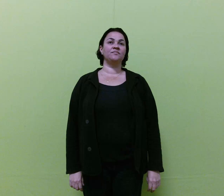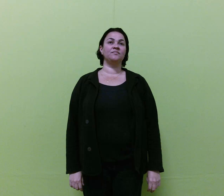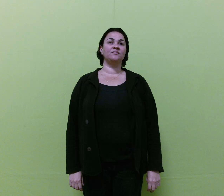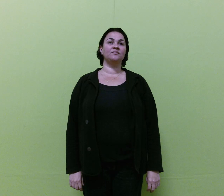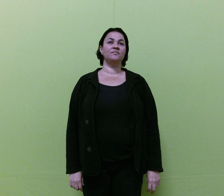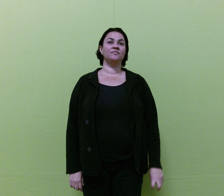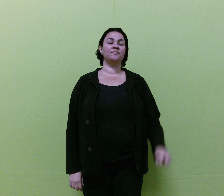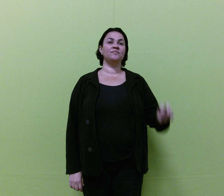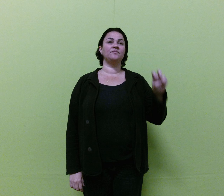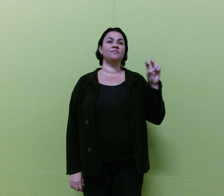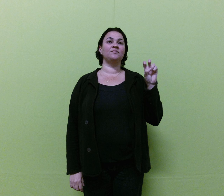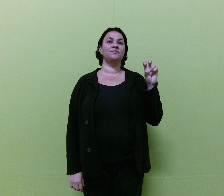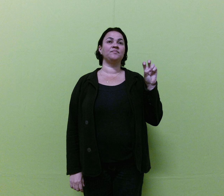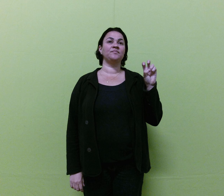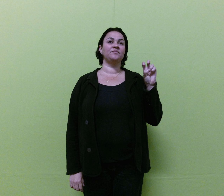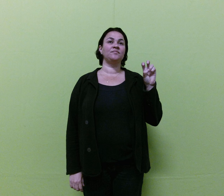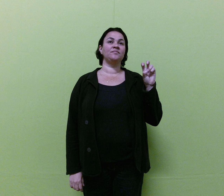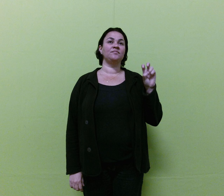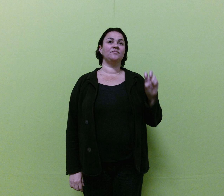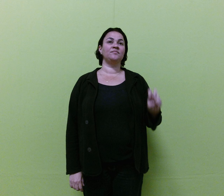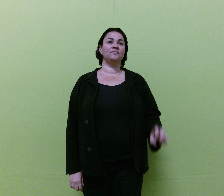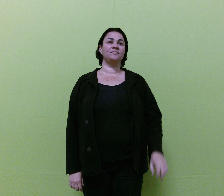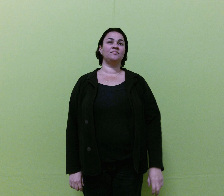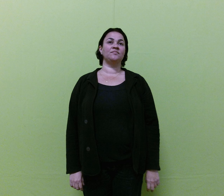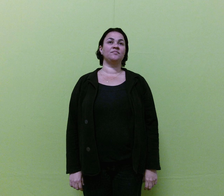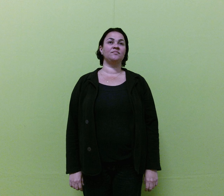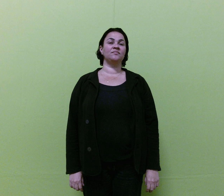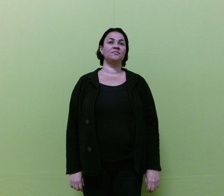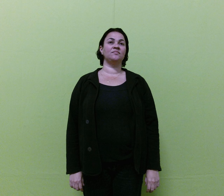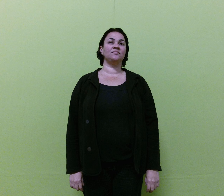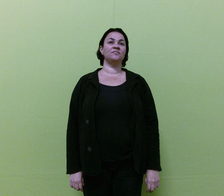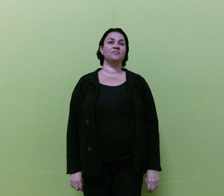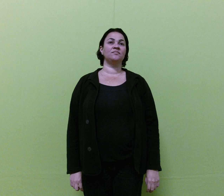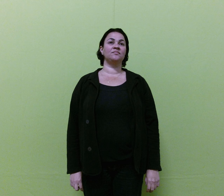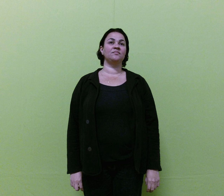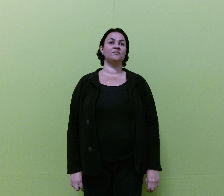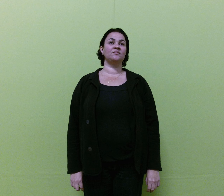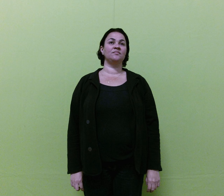cinco